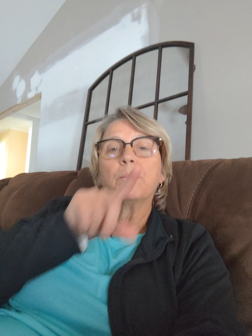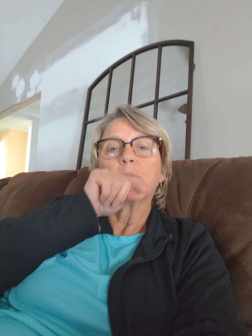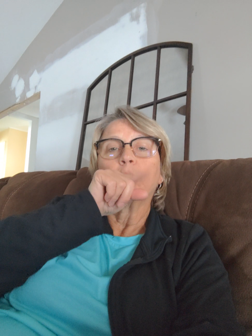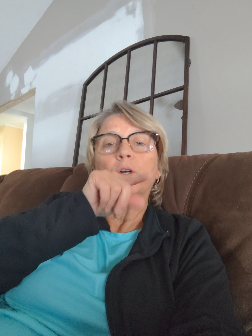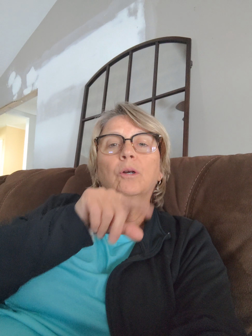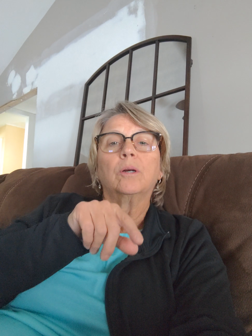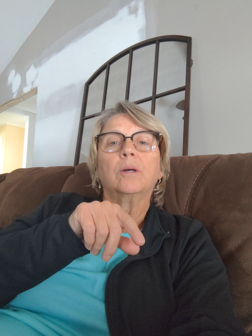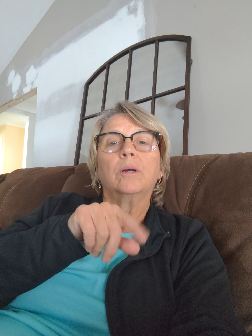bird